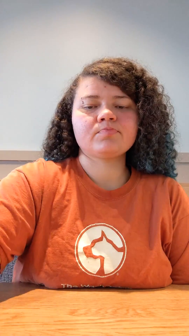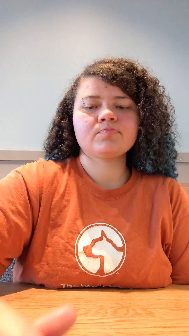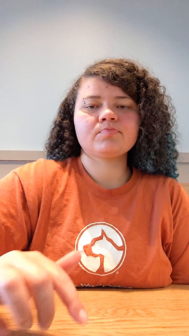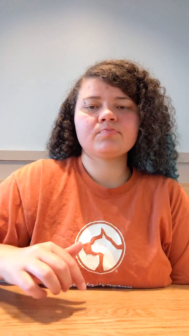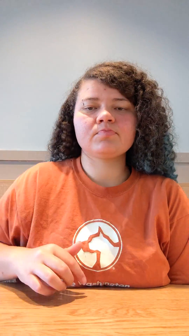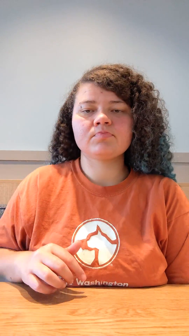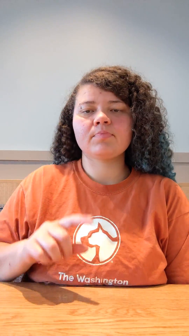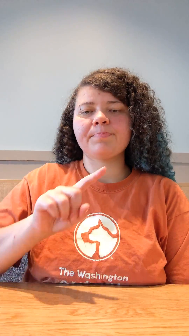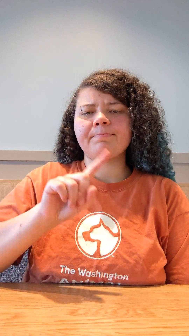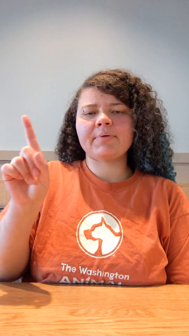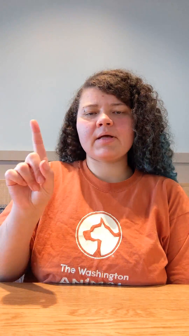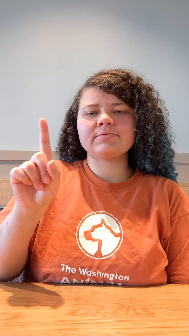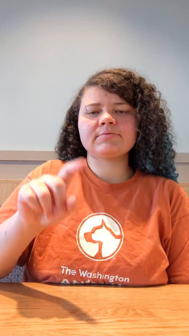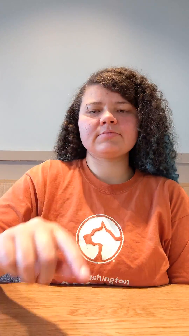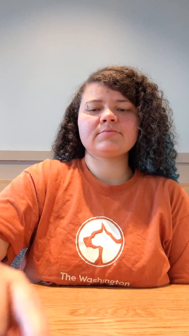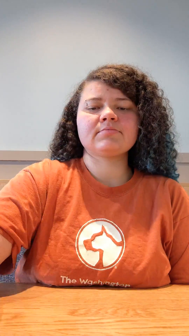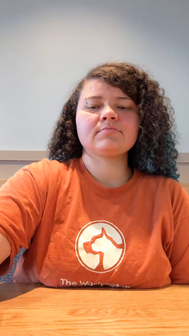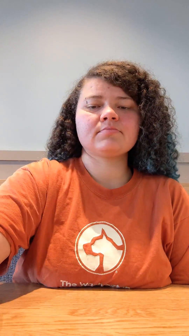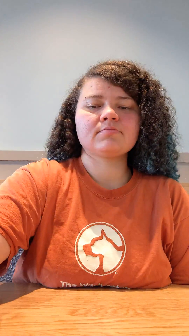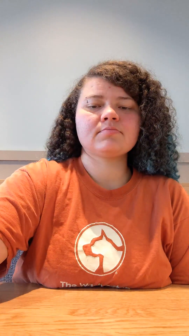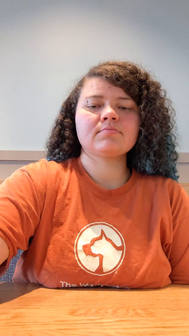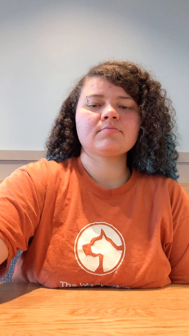but